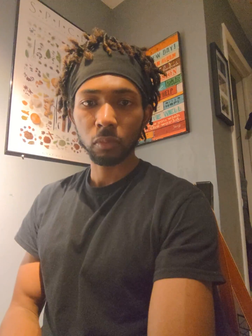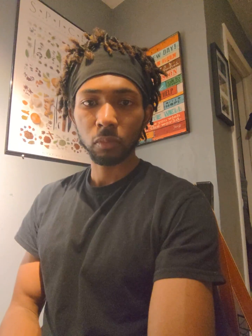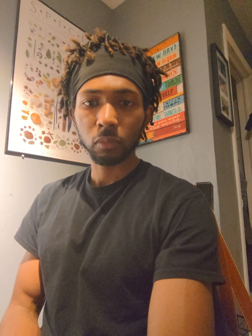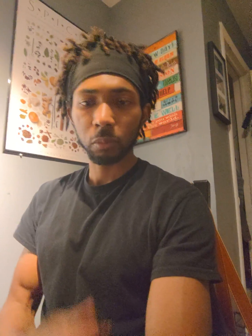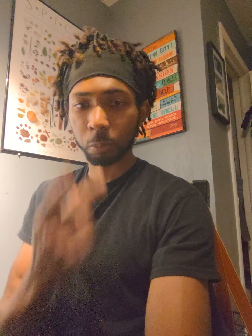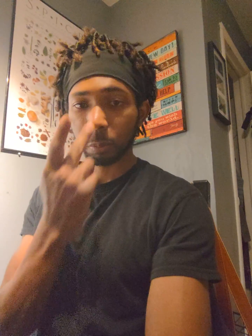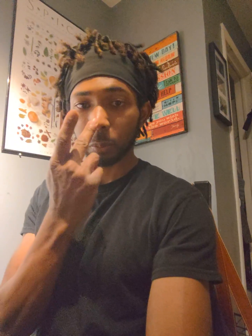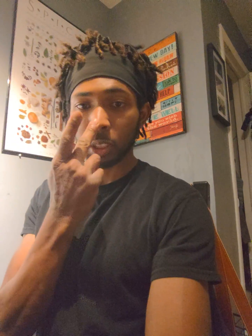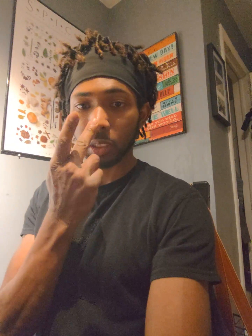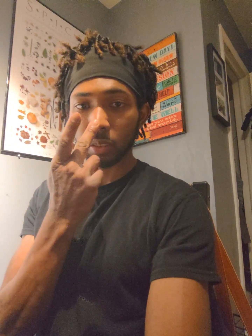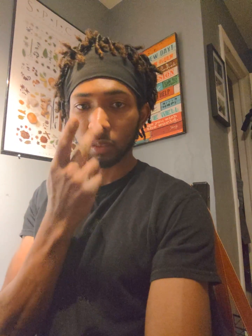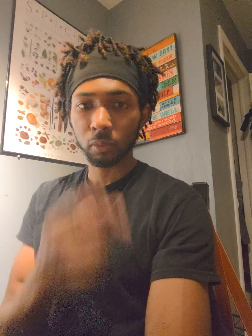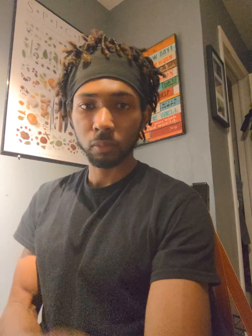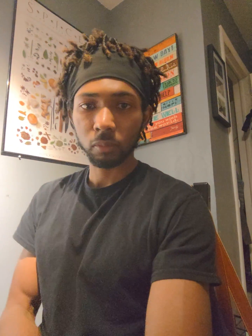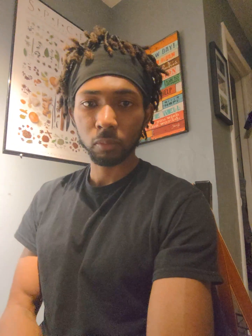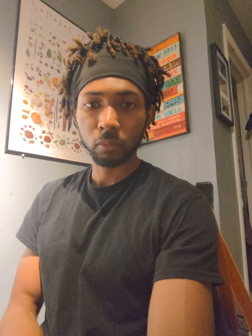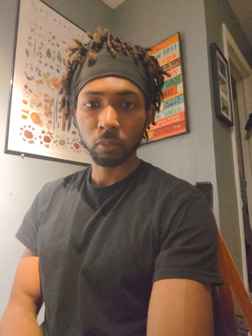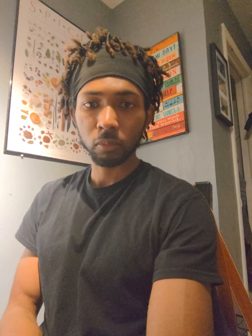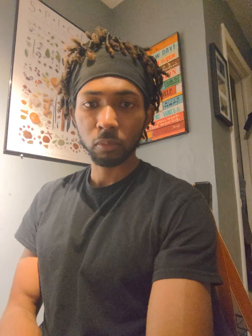penis